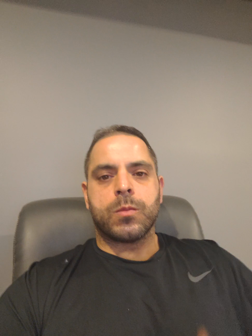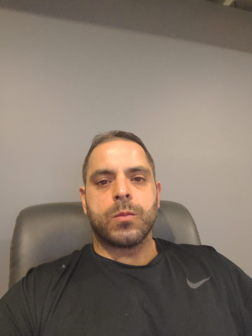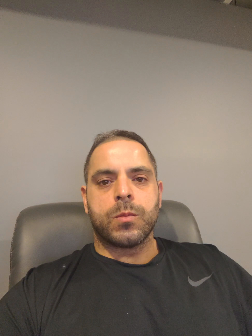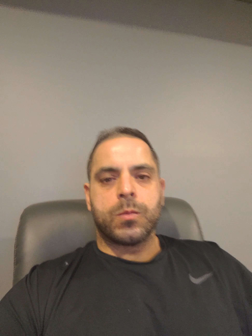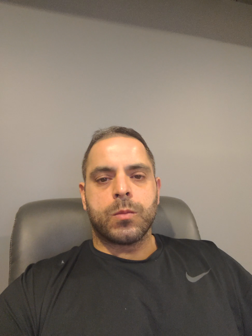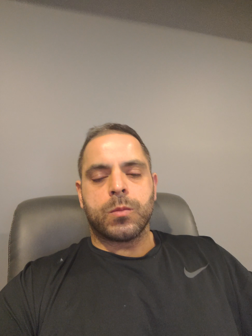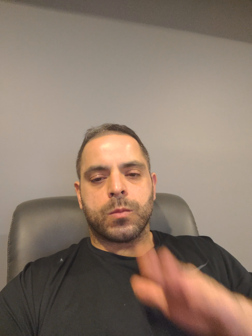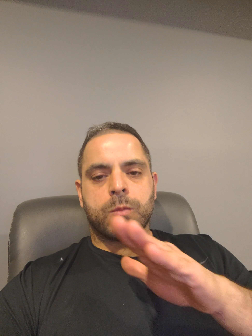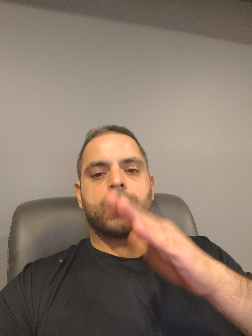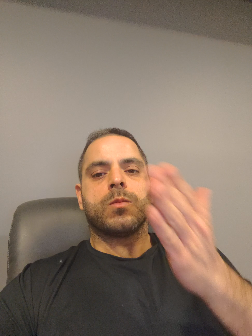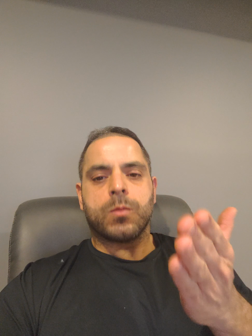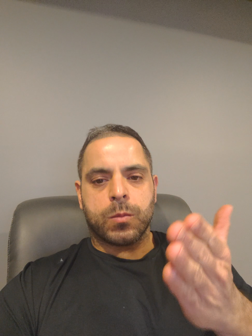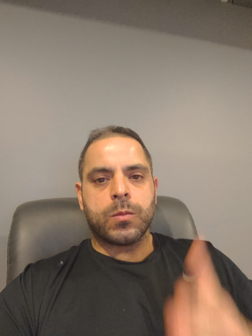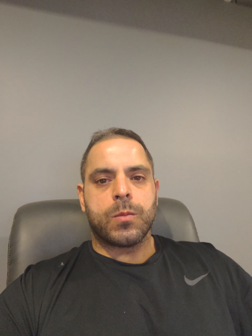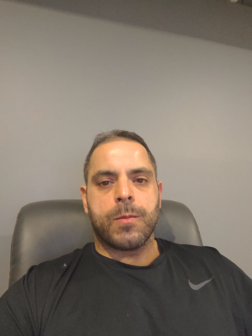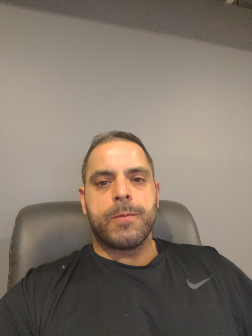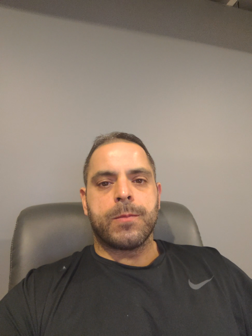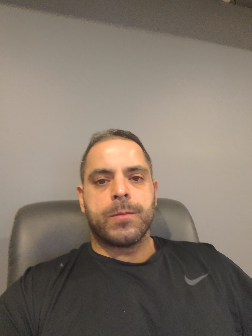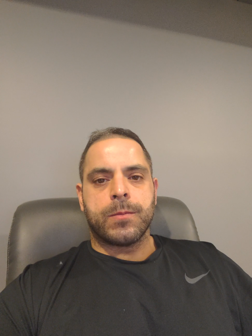open